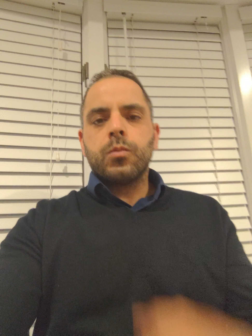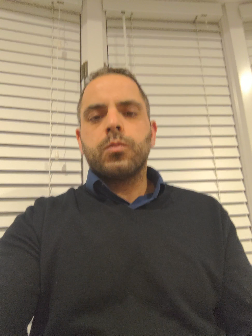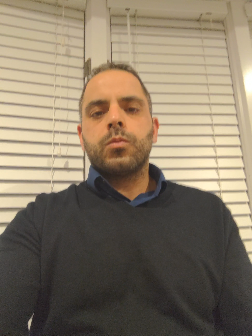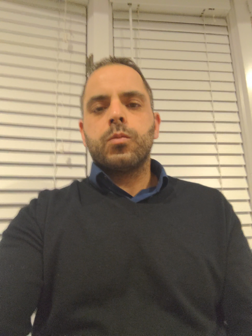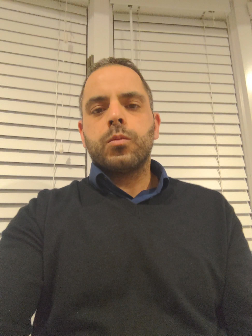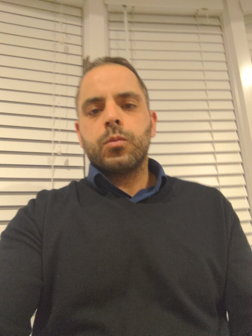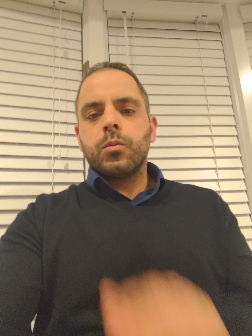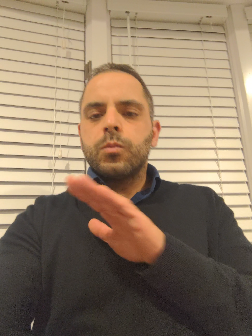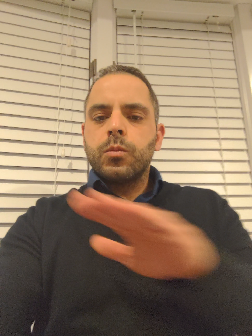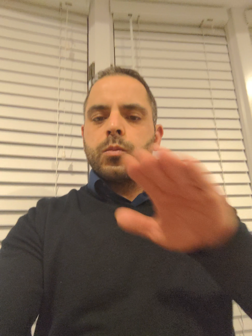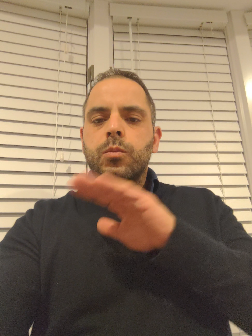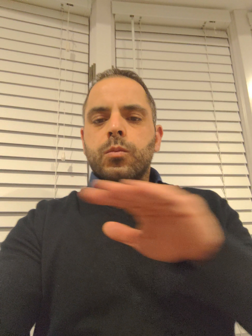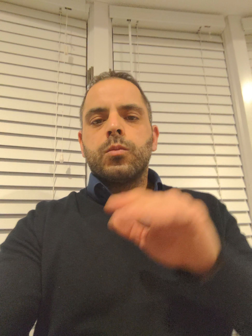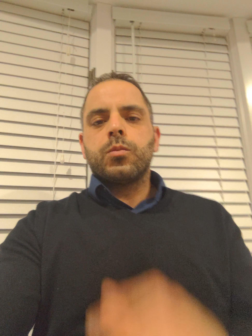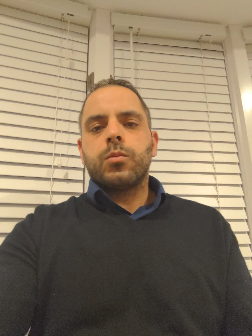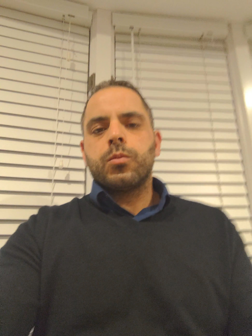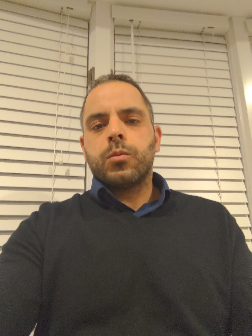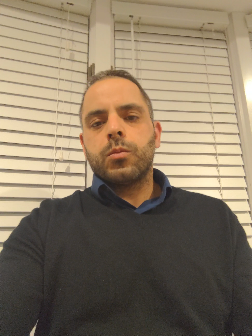clean